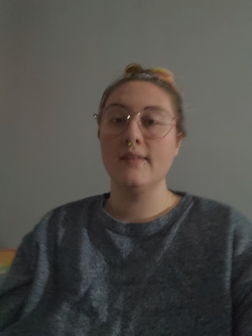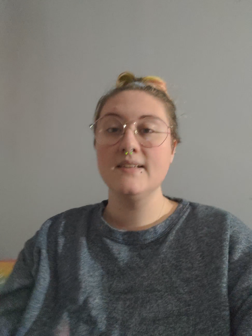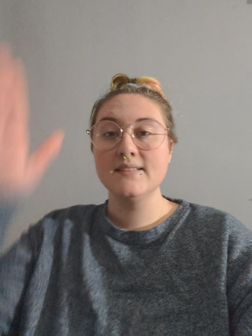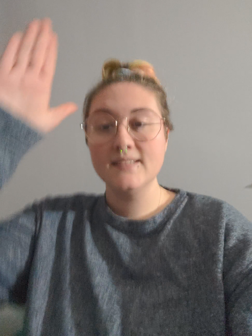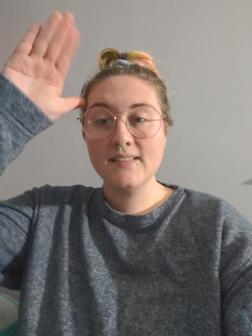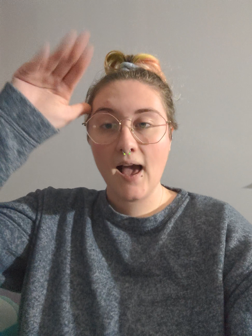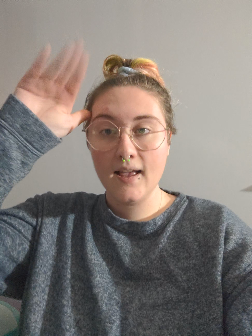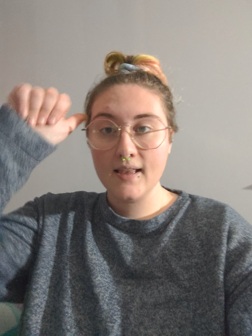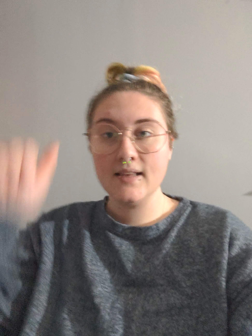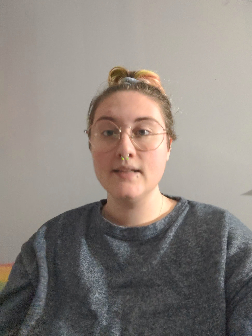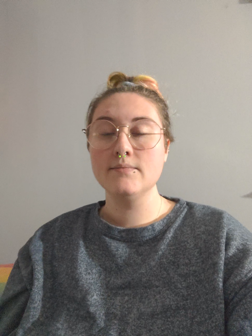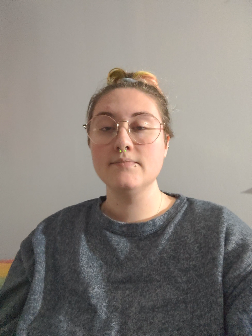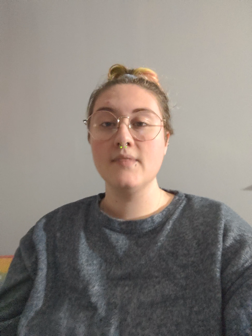donkey